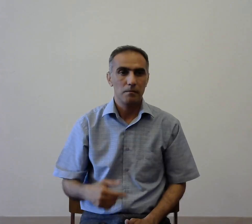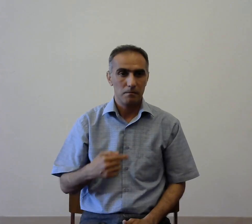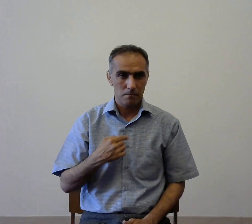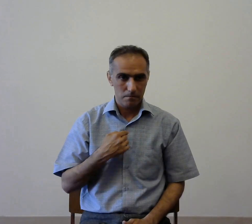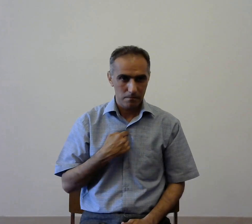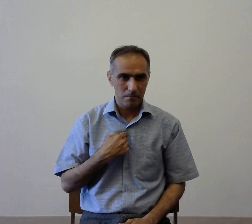mən